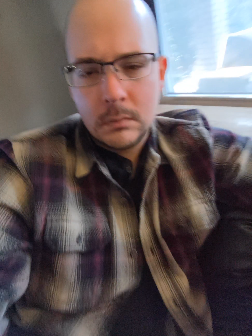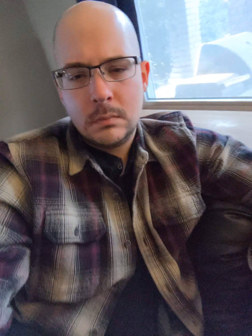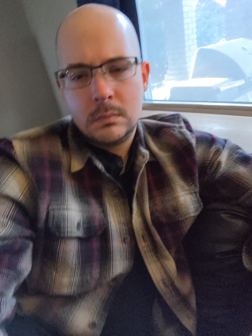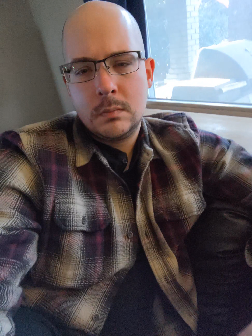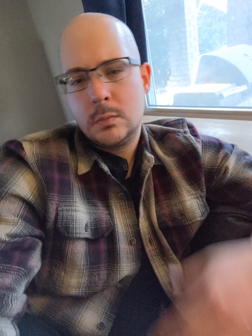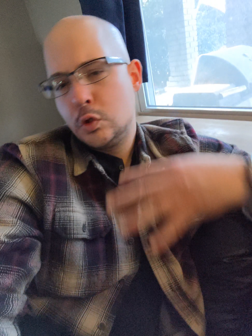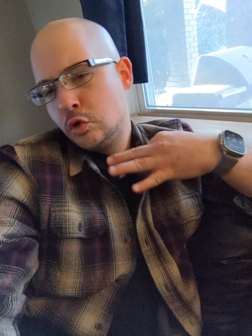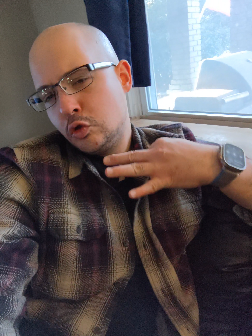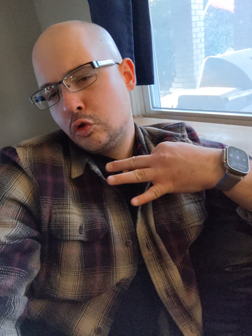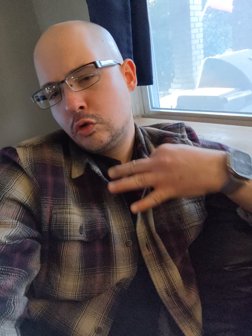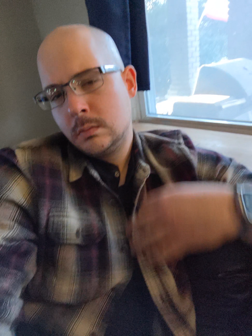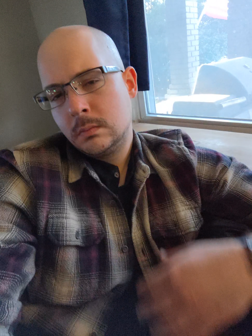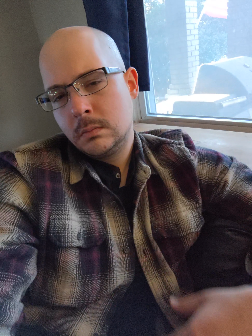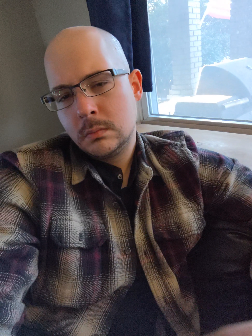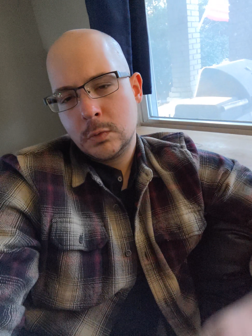shirt